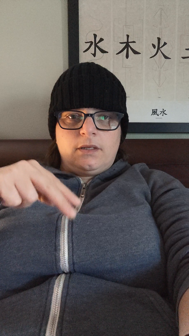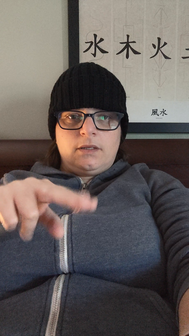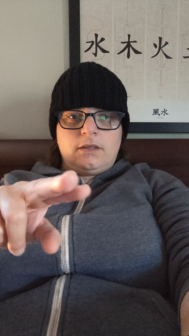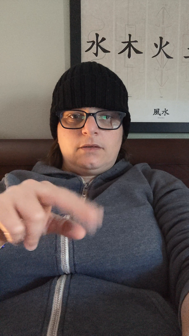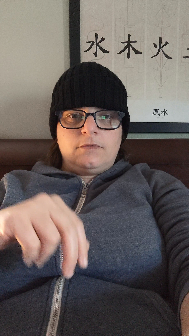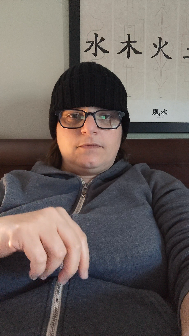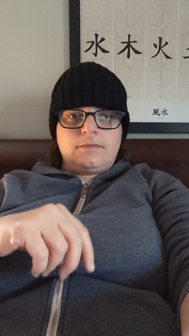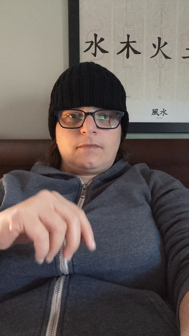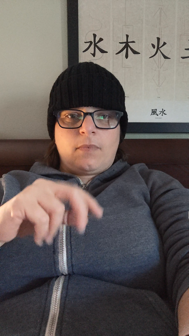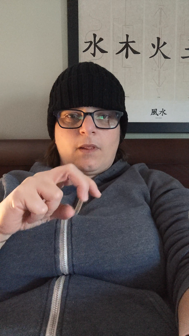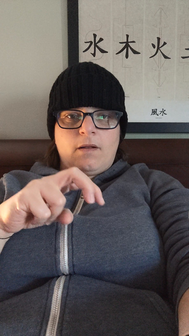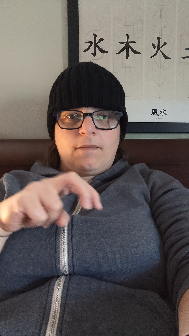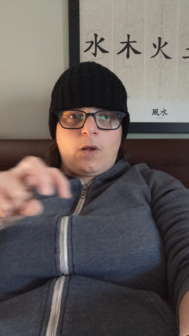porch